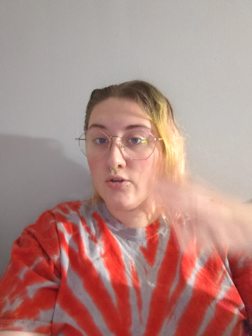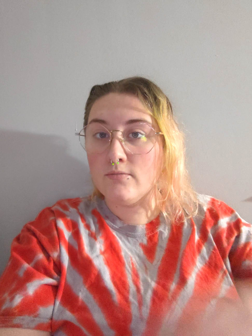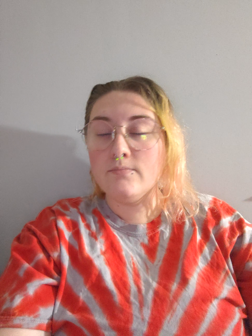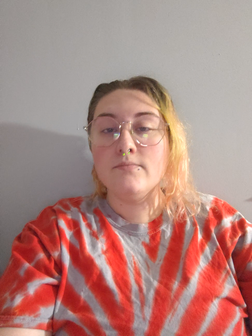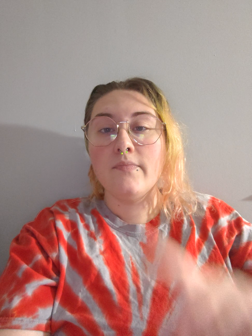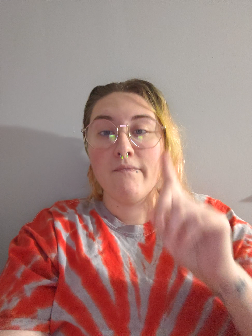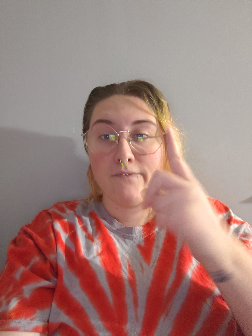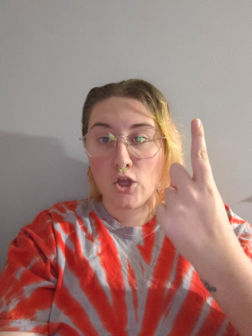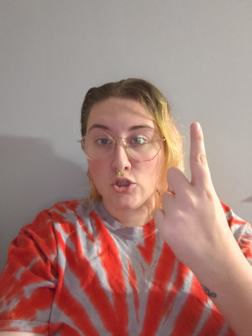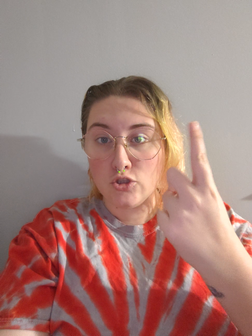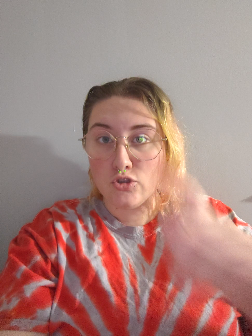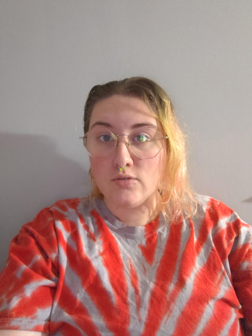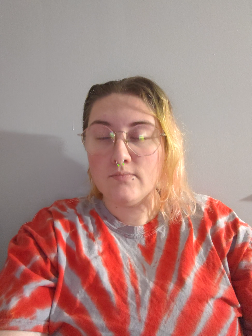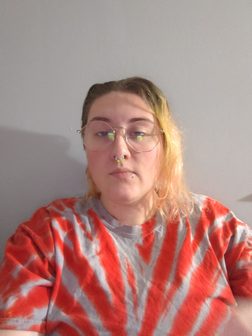first